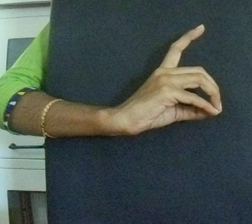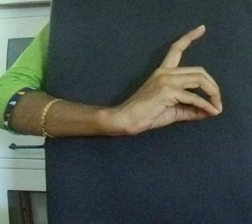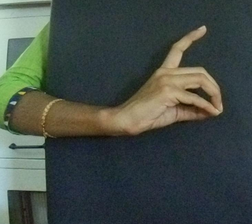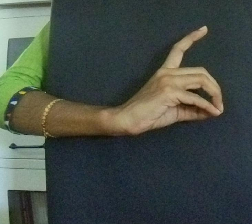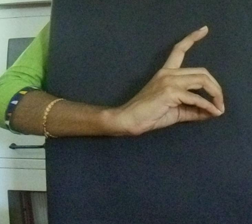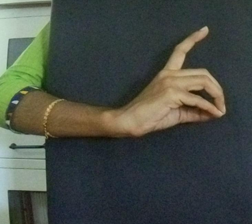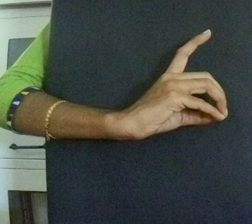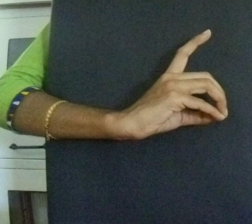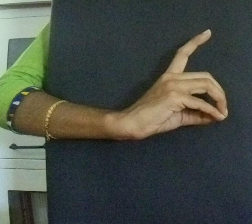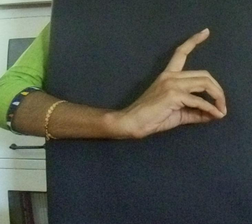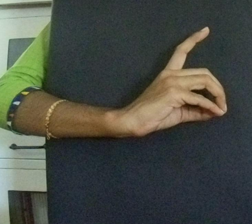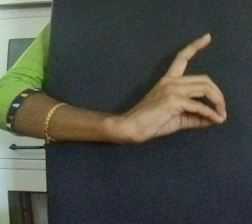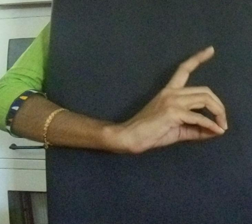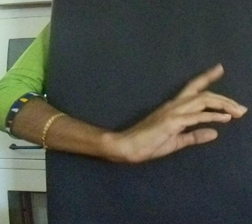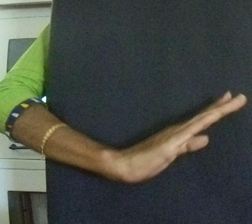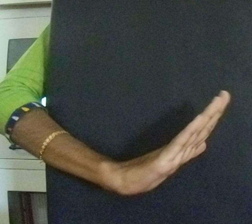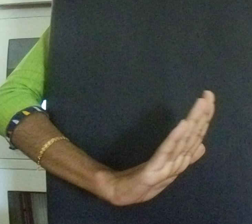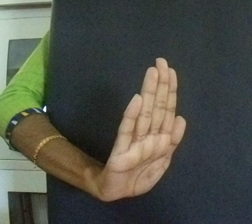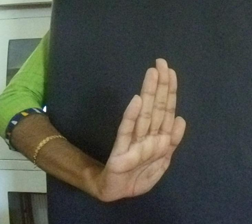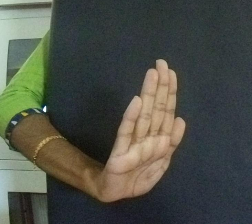hot